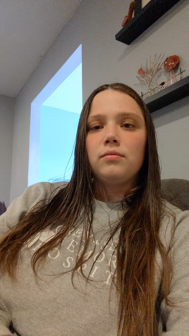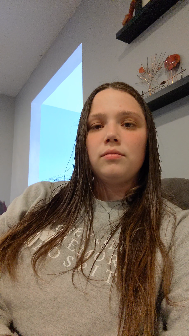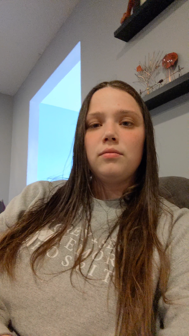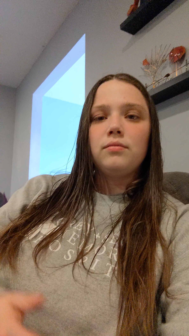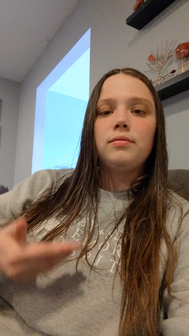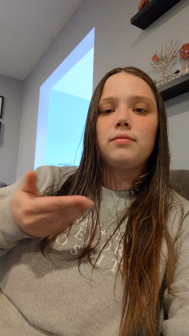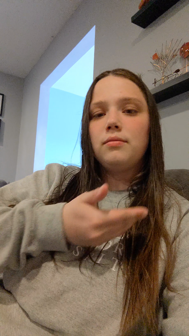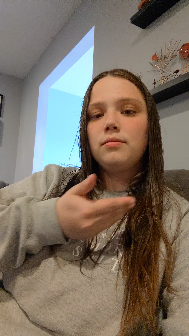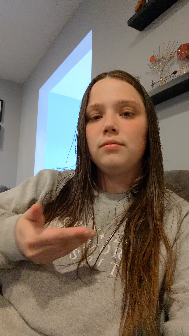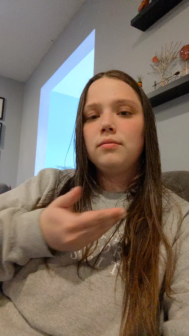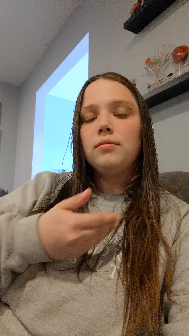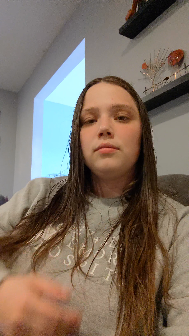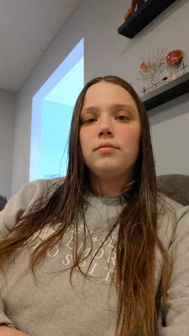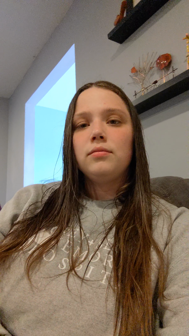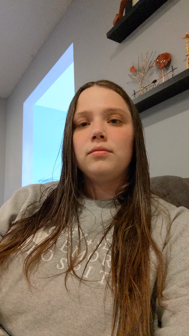baby